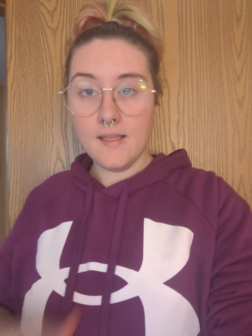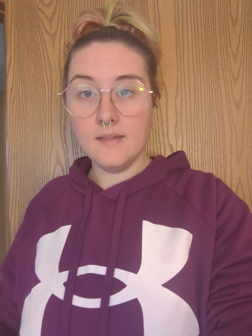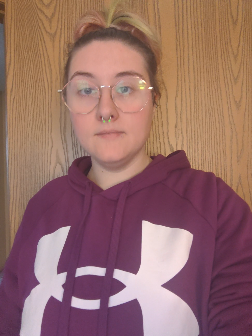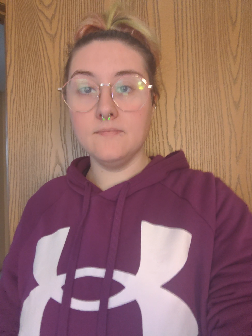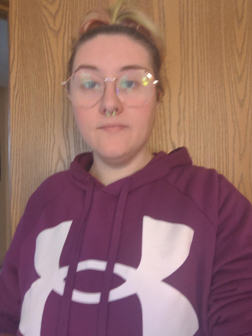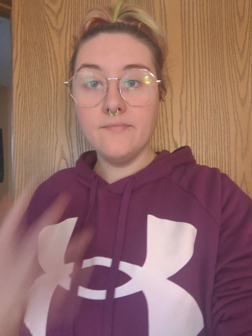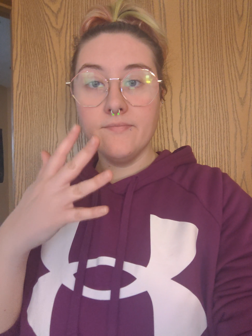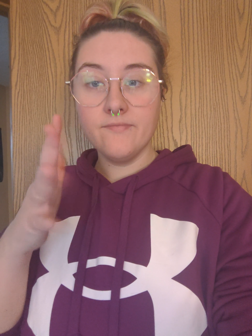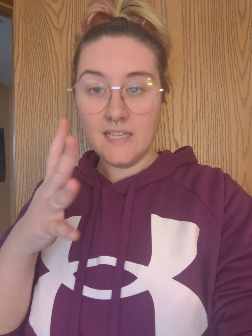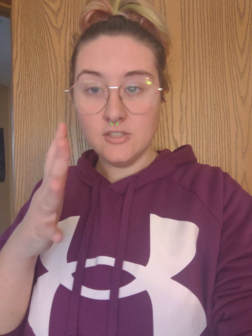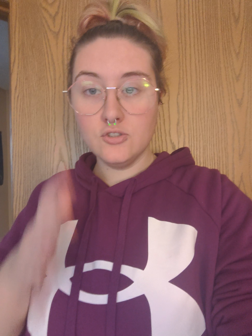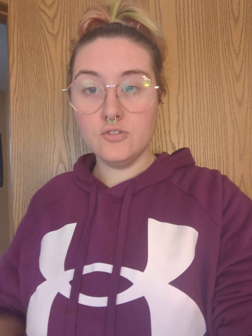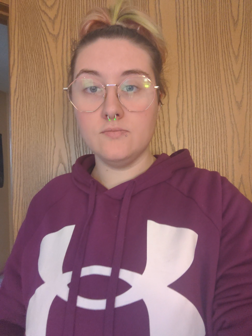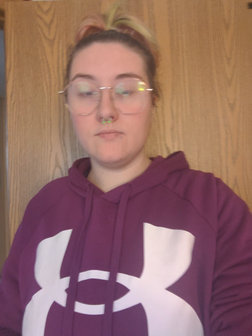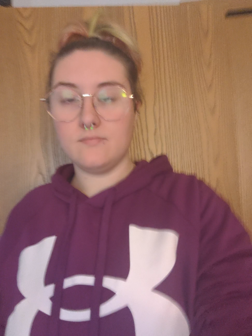finish